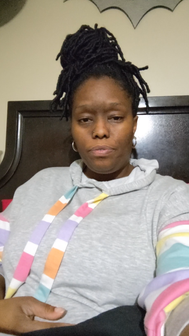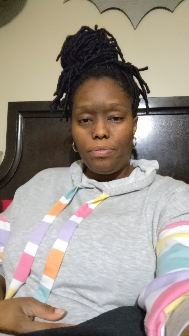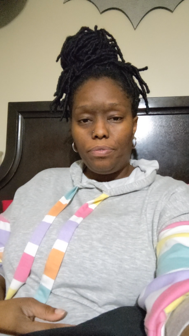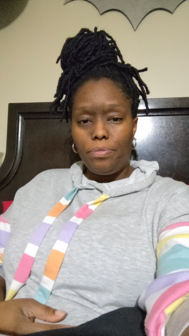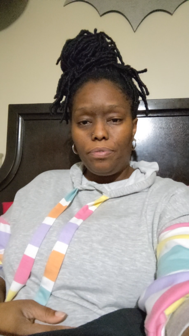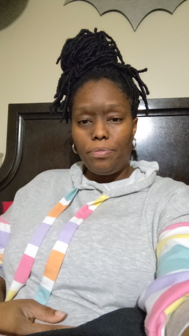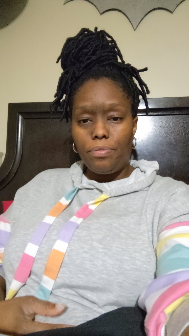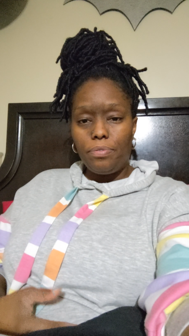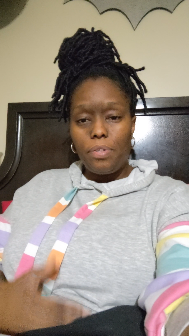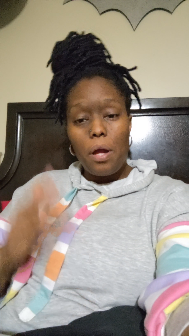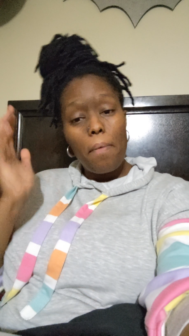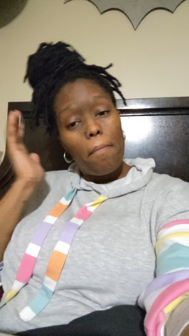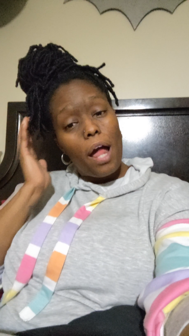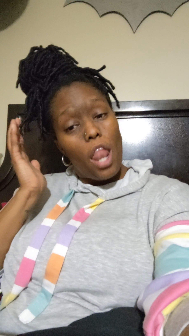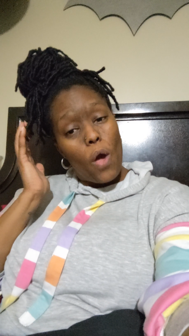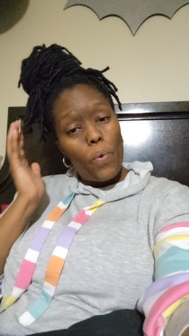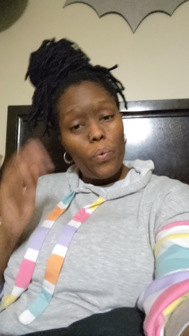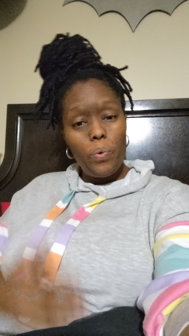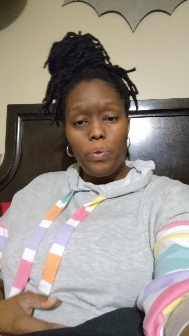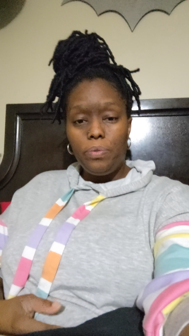pillow